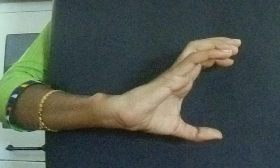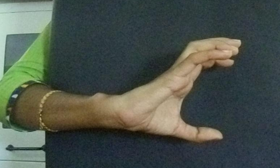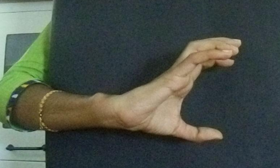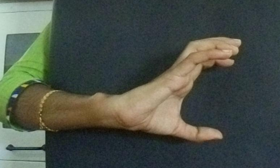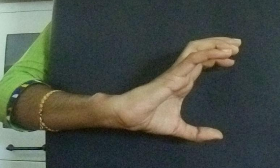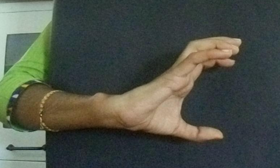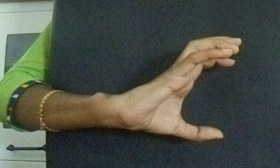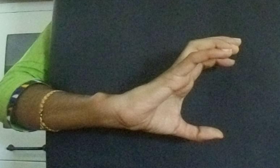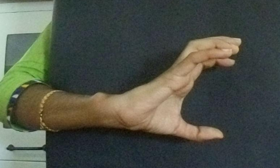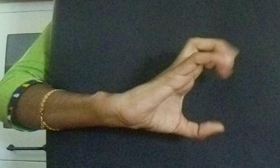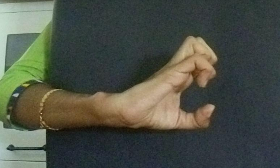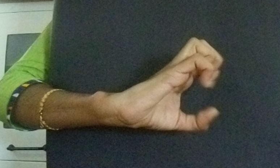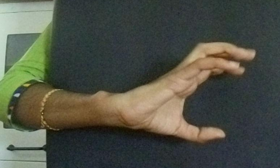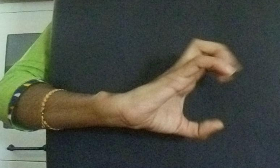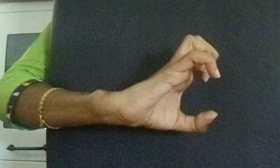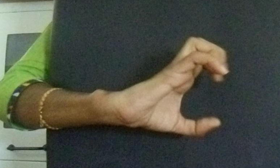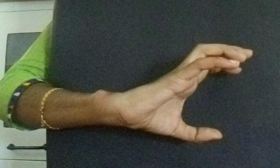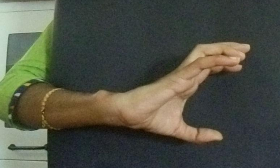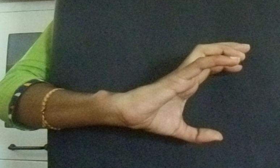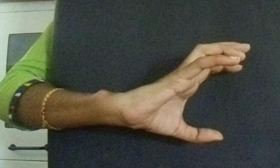pain